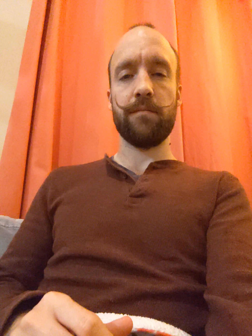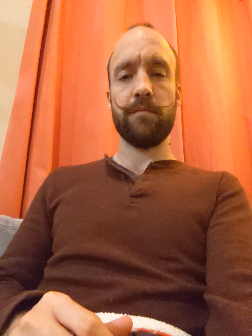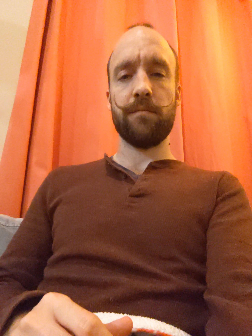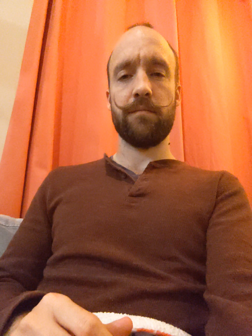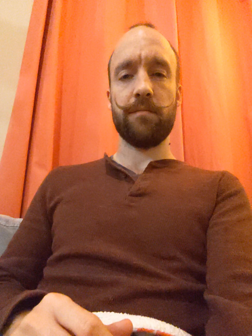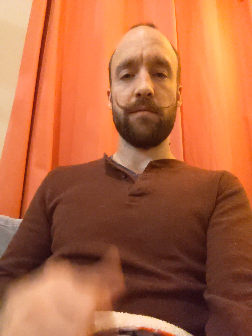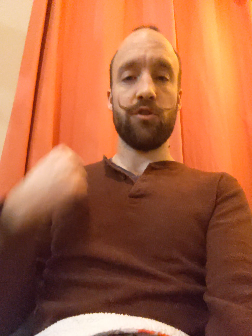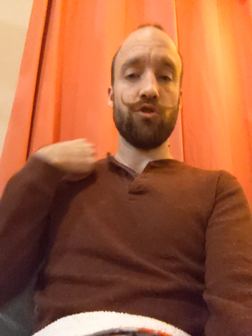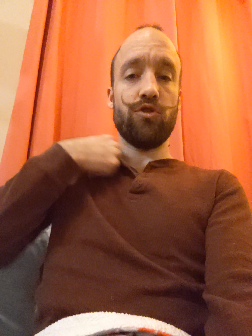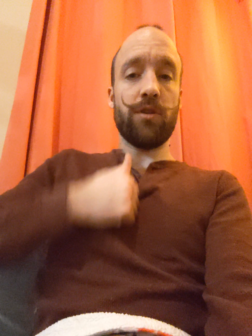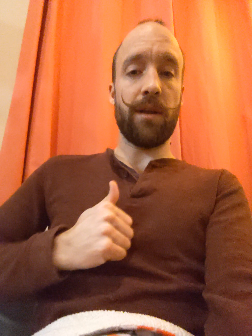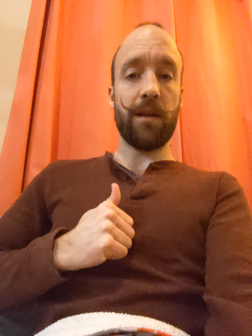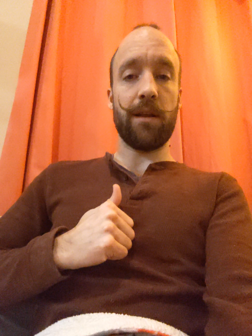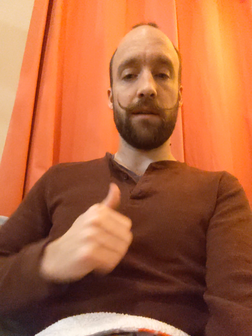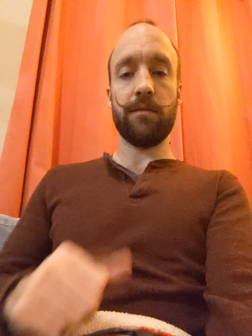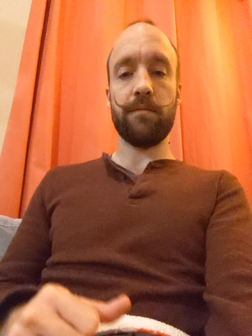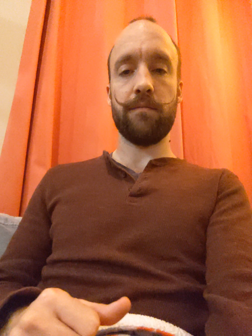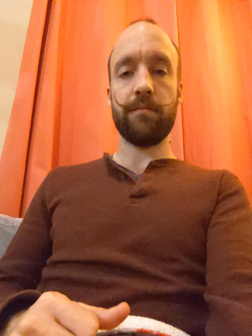jacket